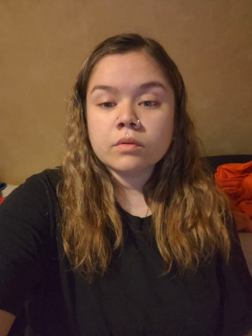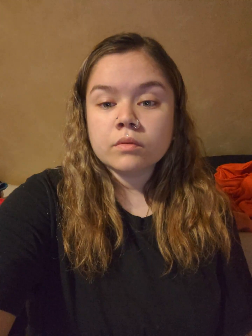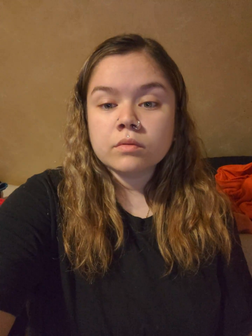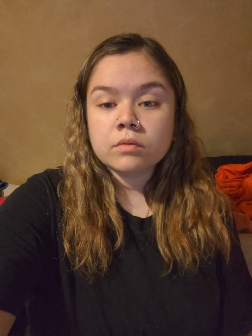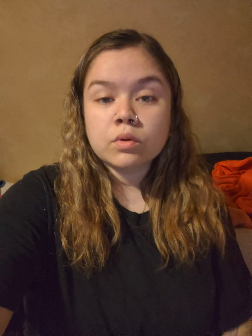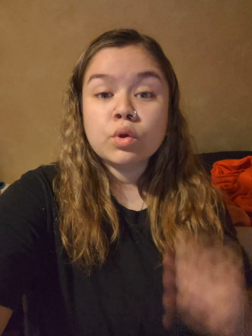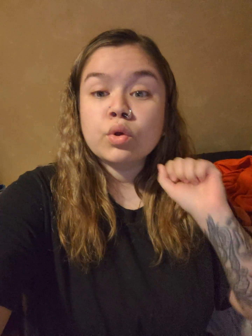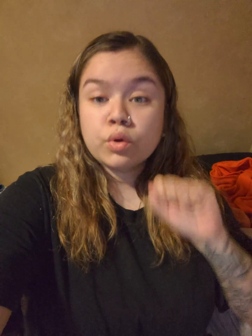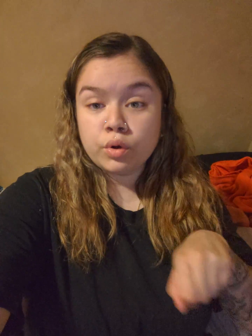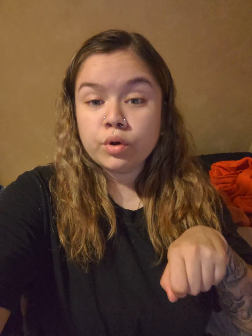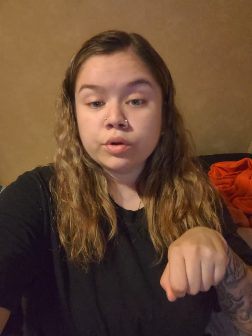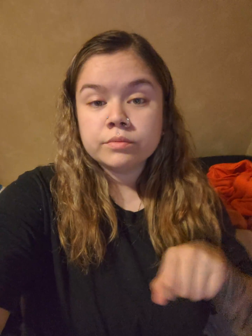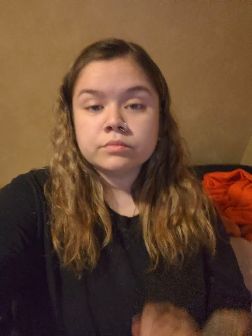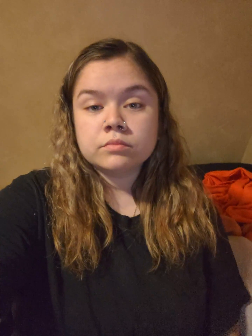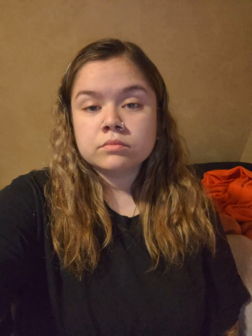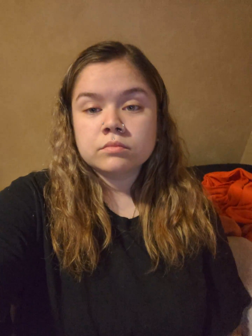could